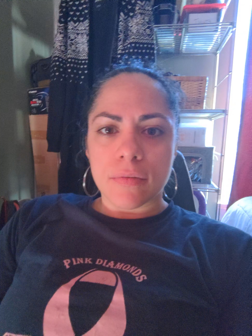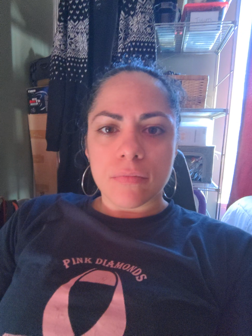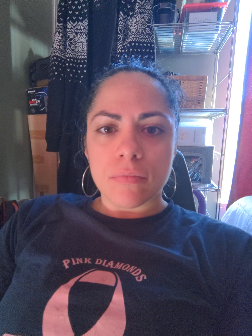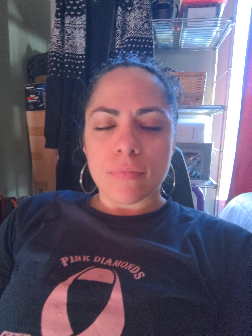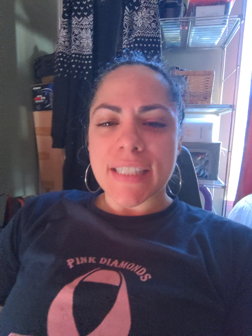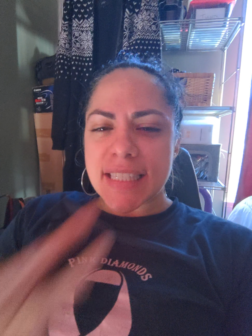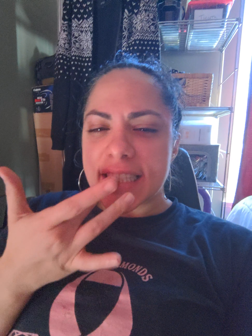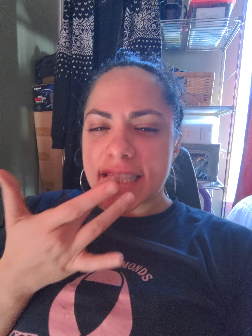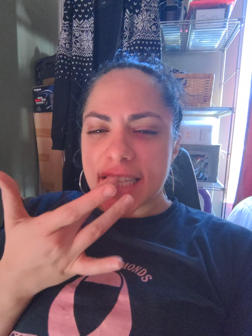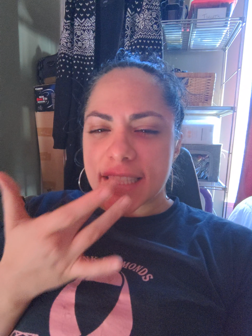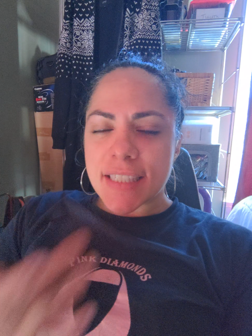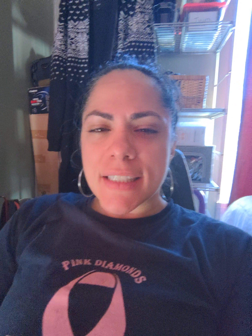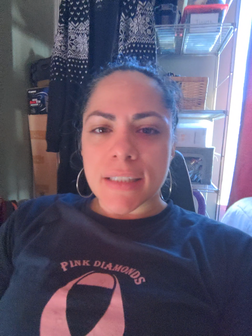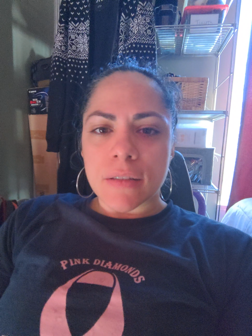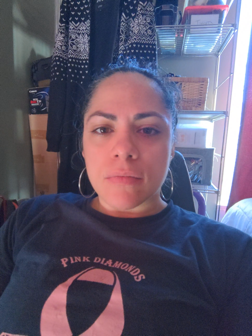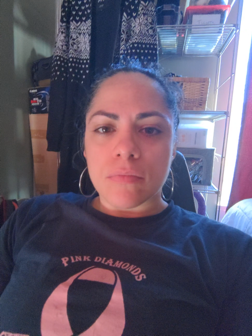taste